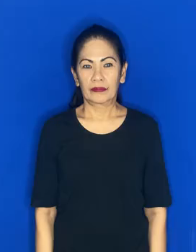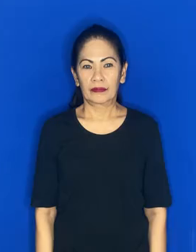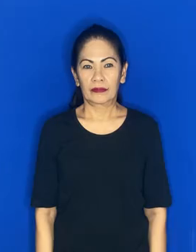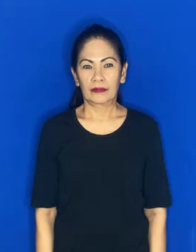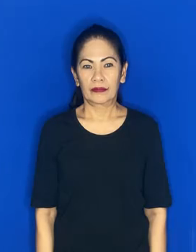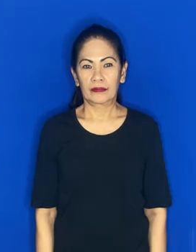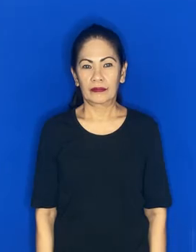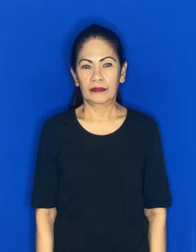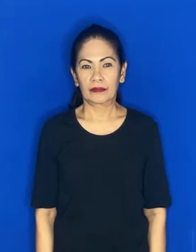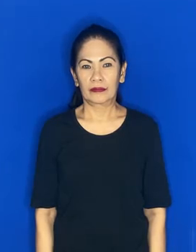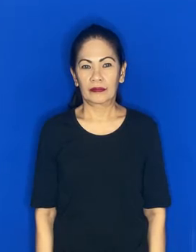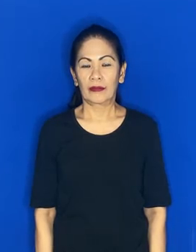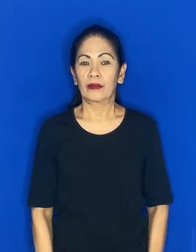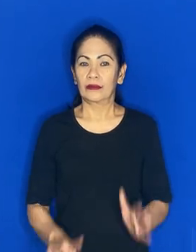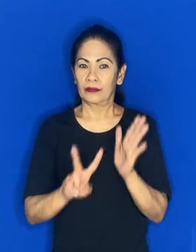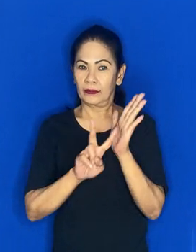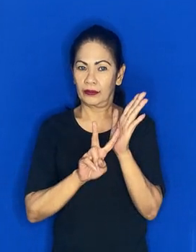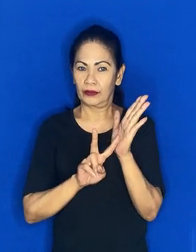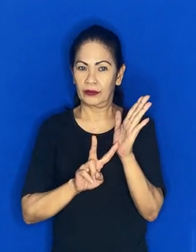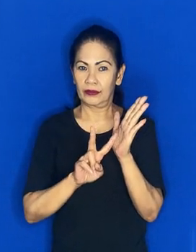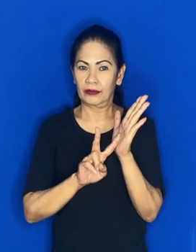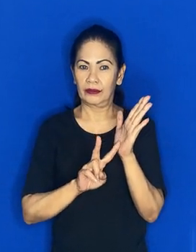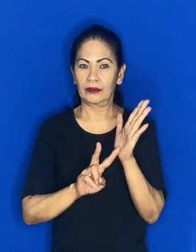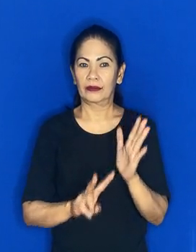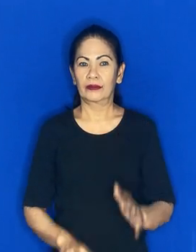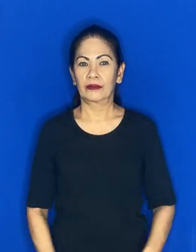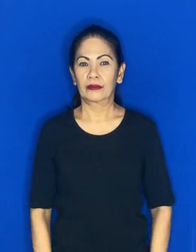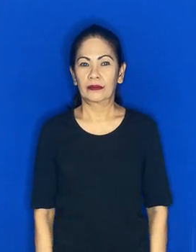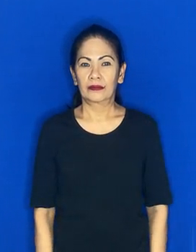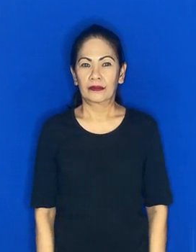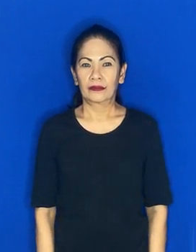violet